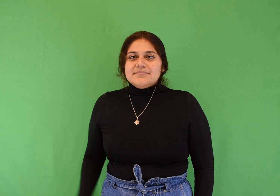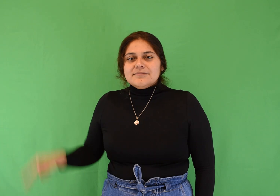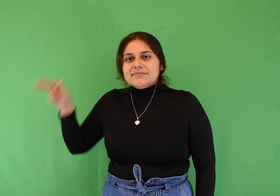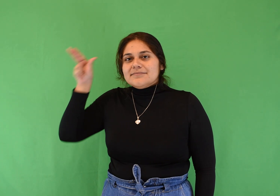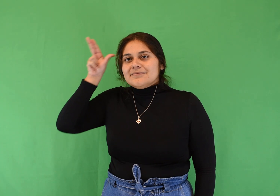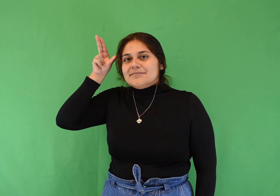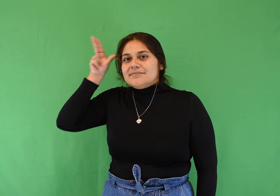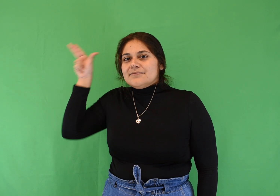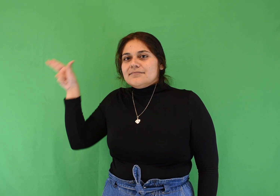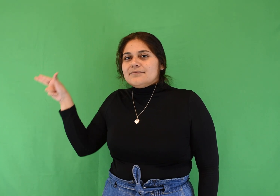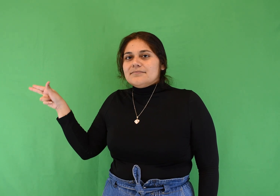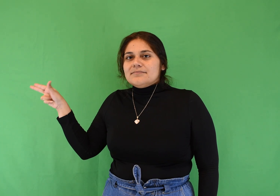hola